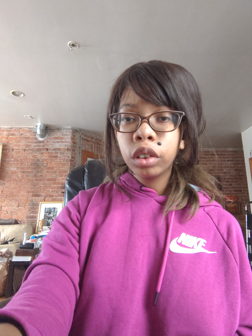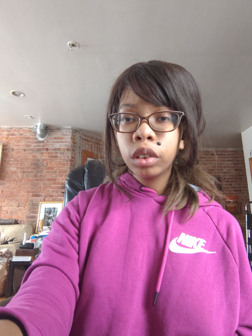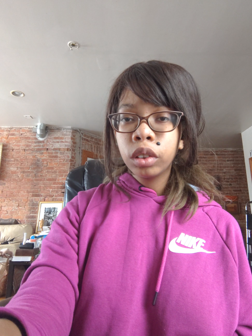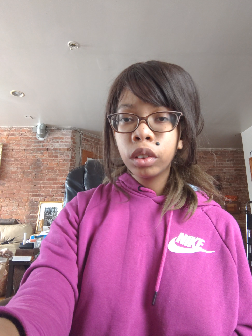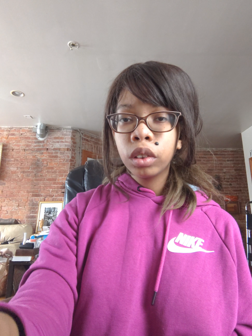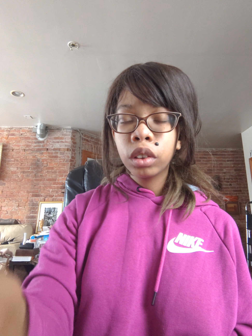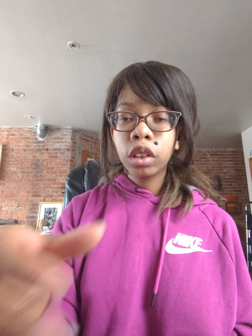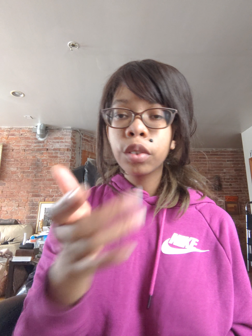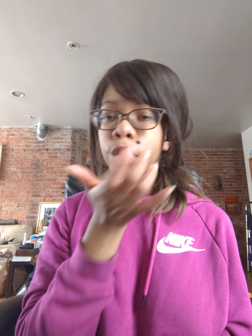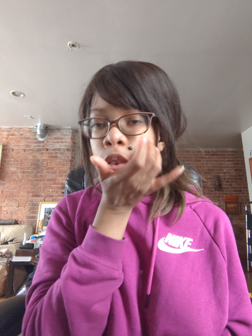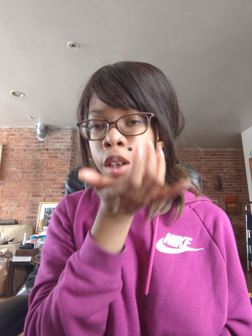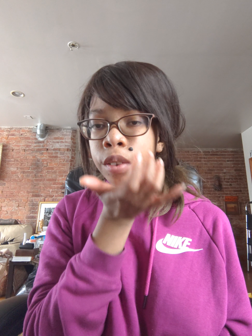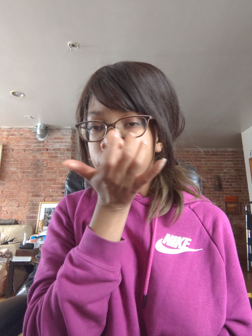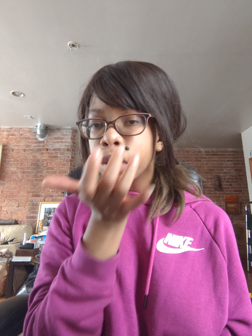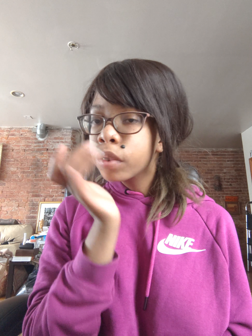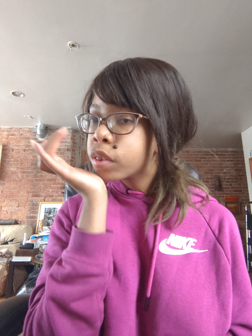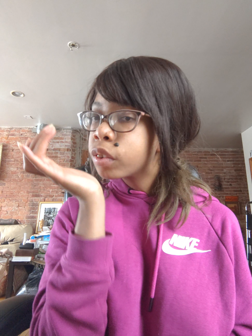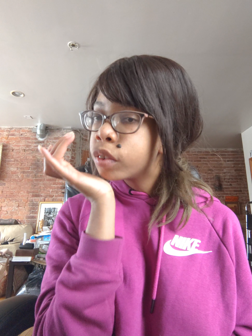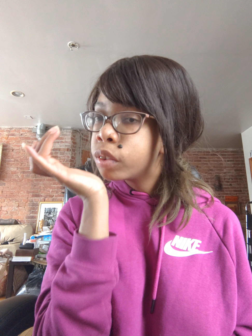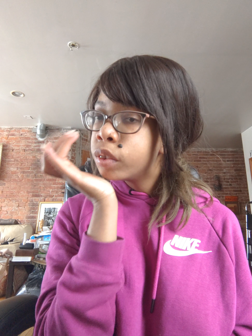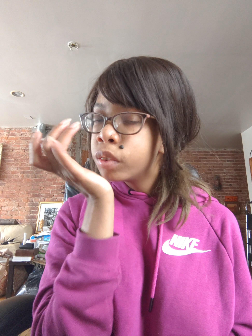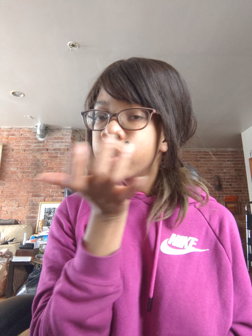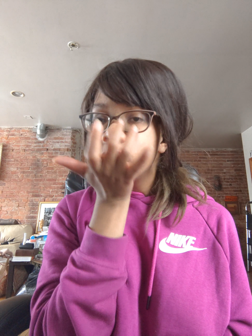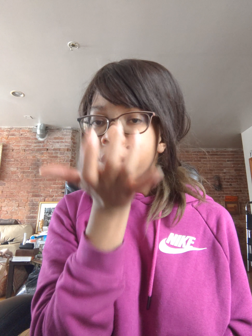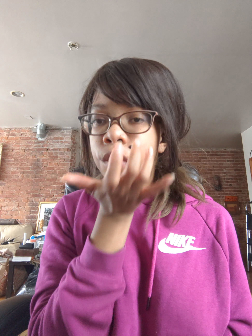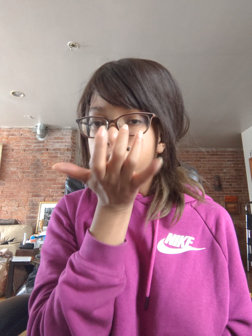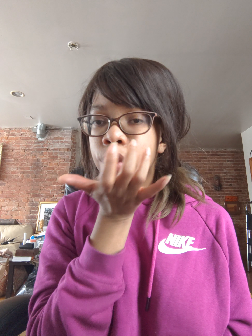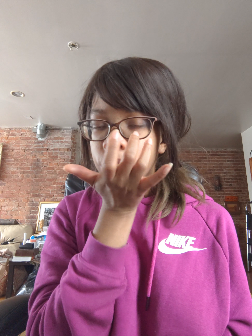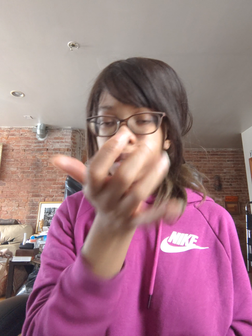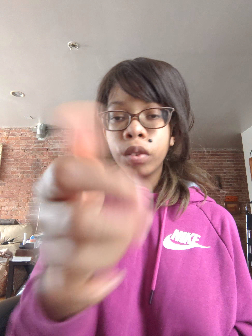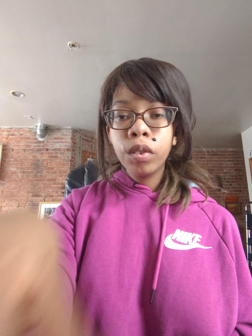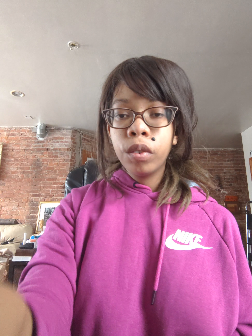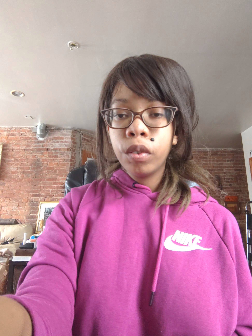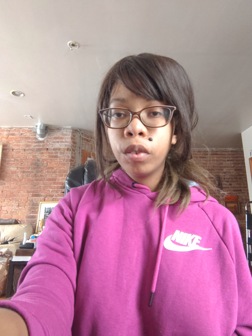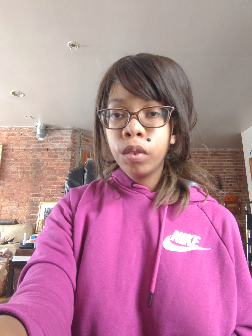grass